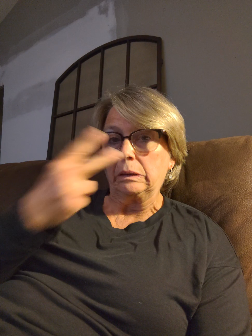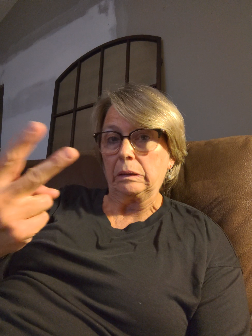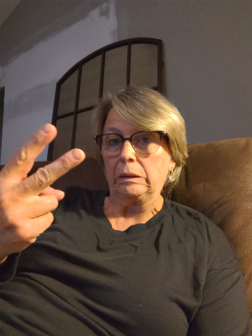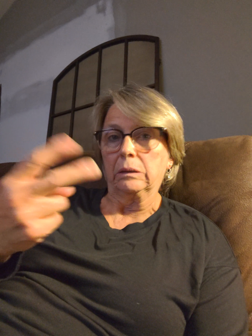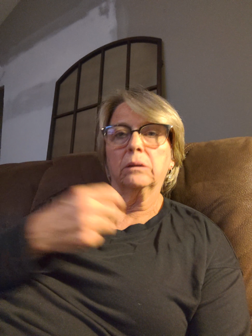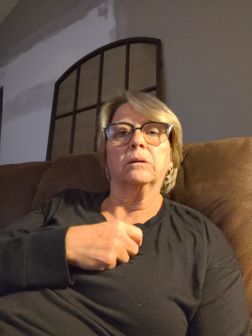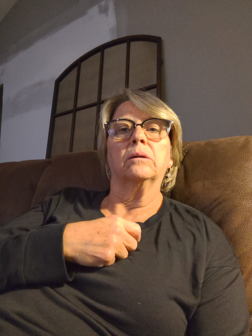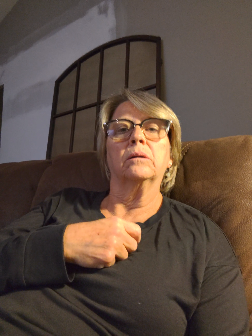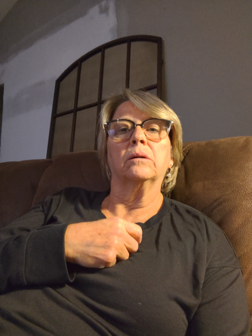see